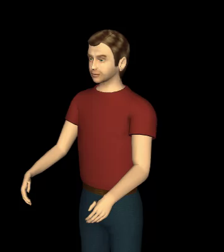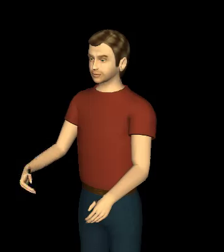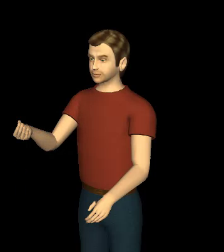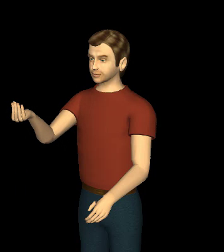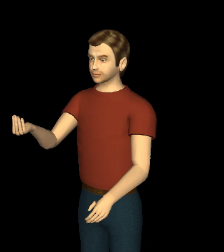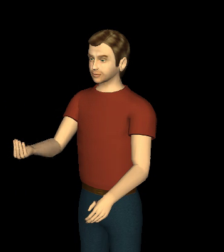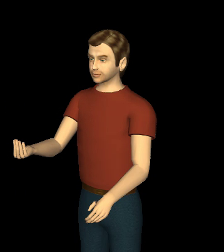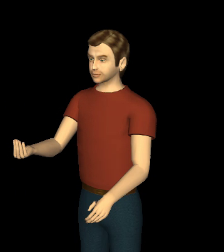طفل